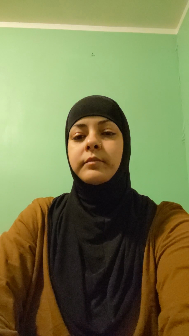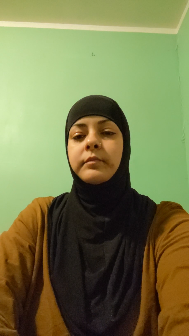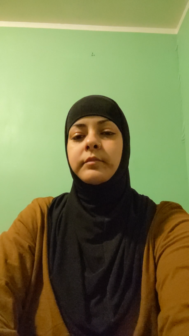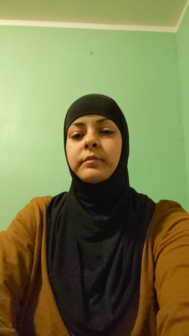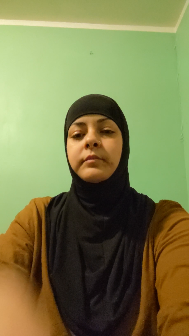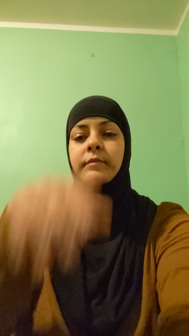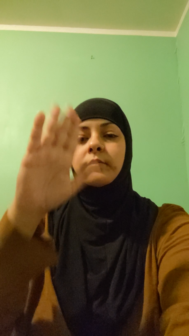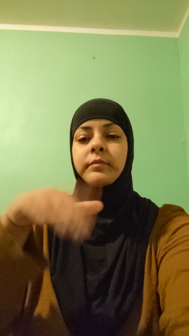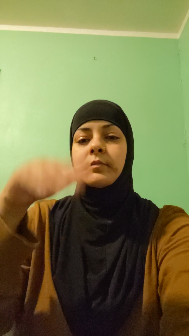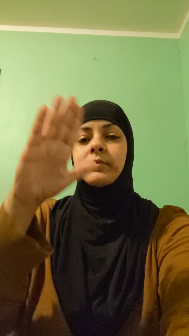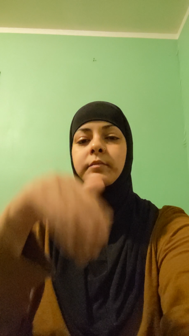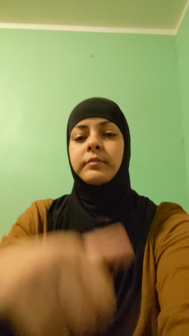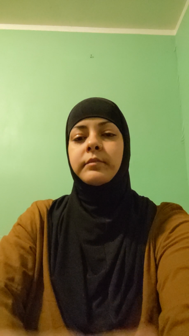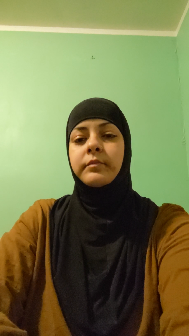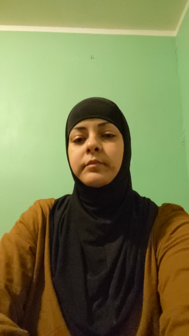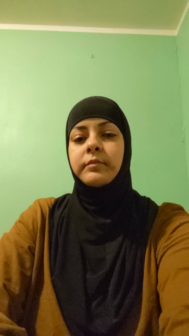paint